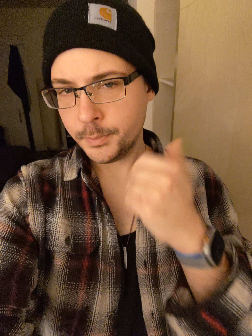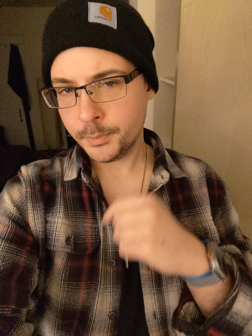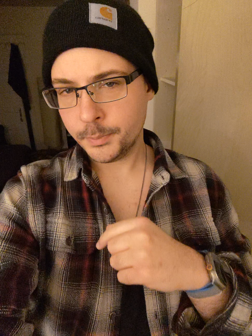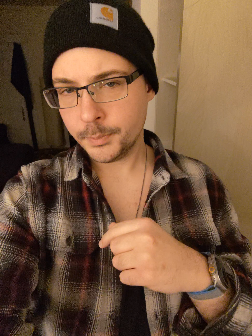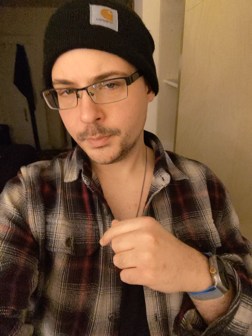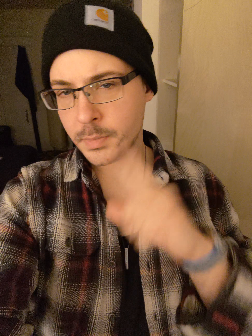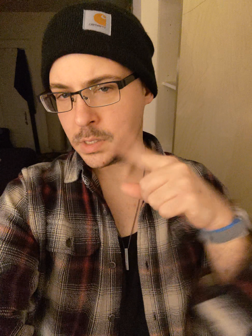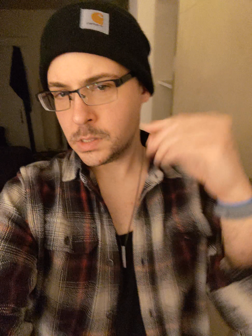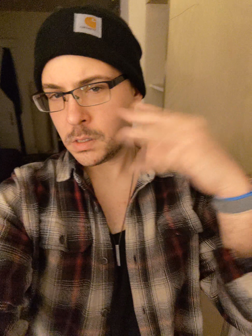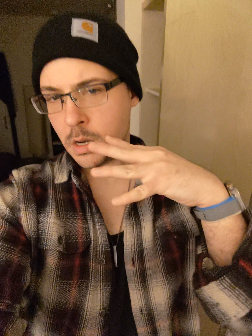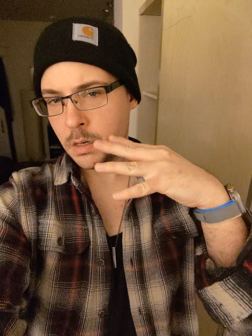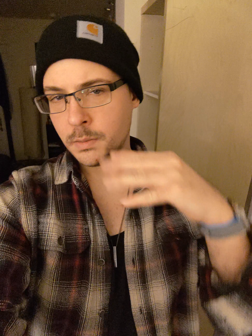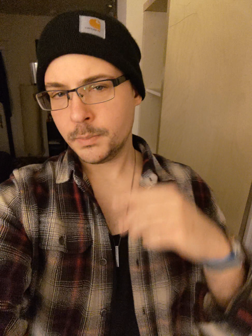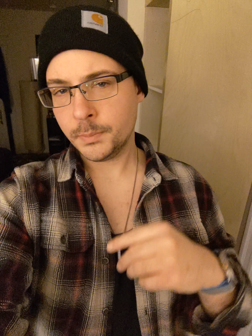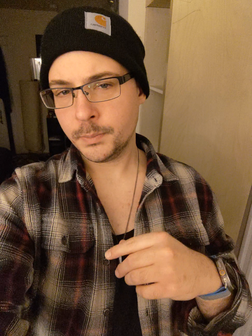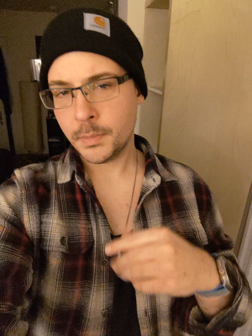sun